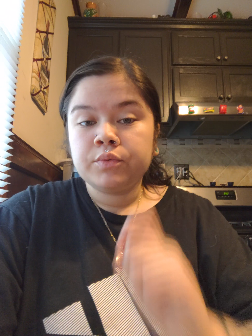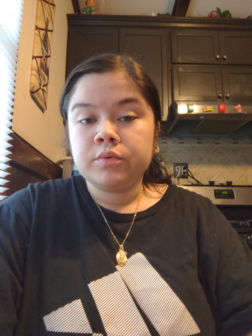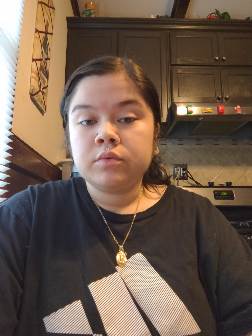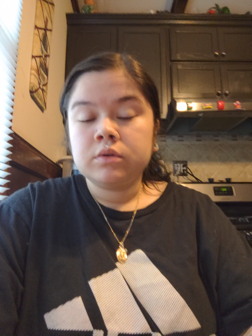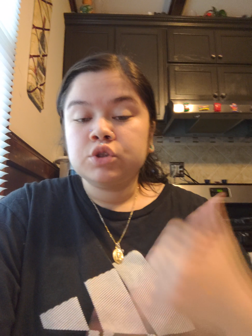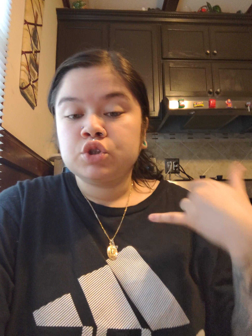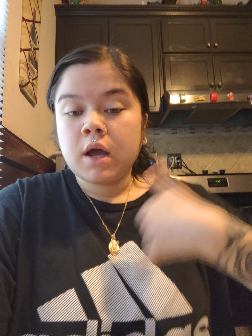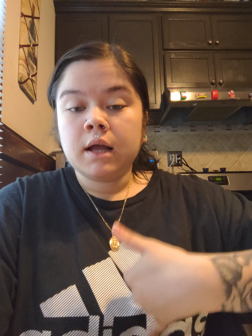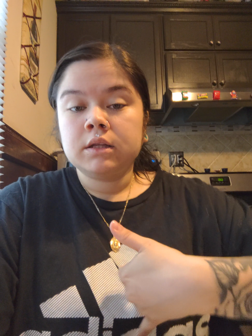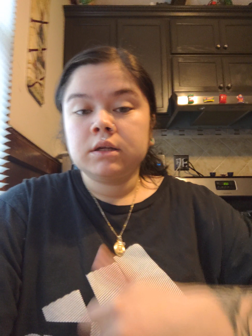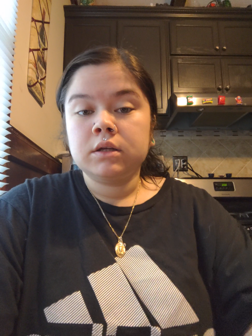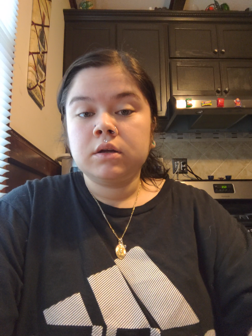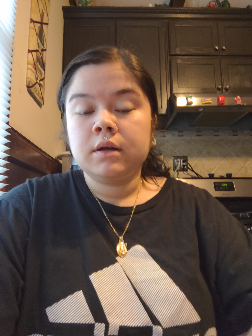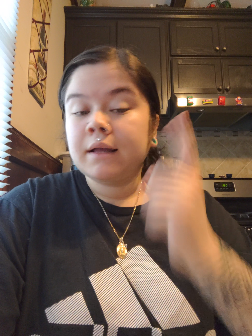jacket